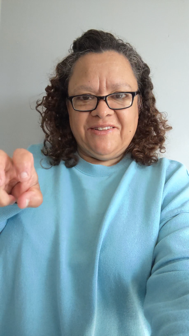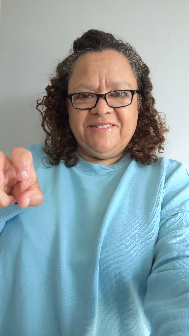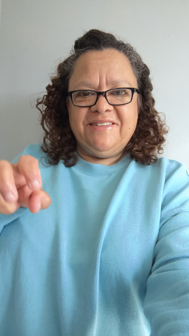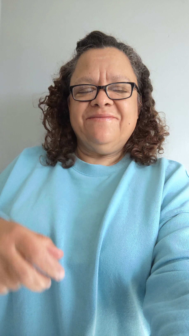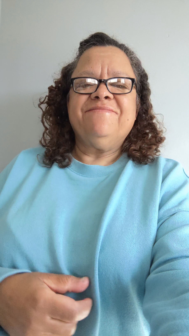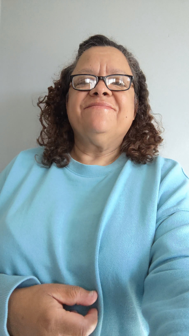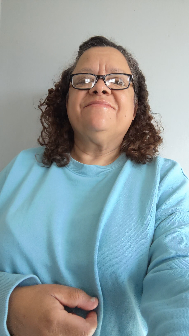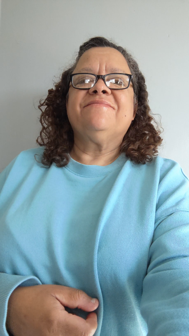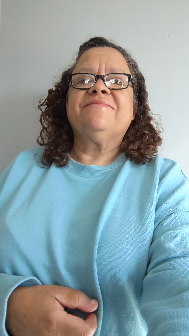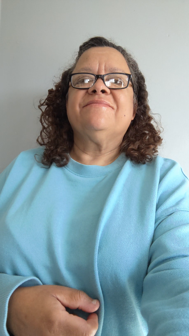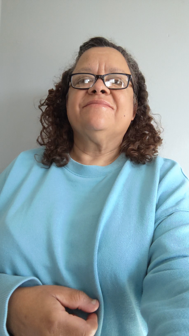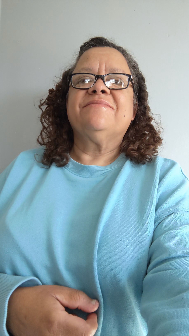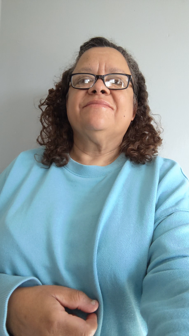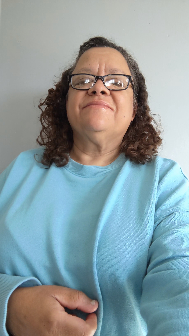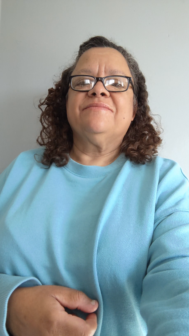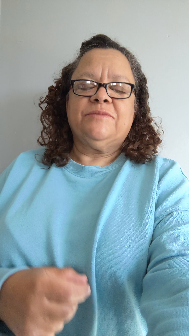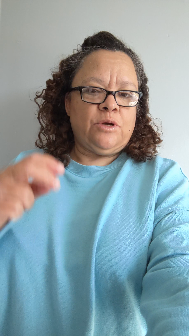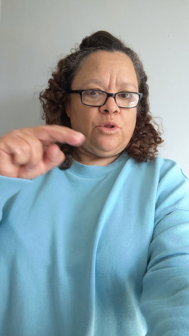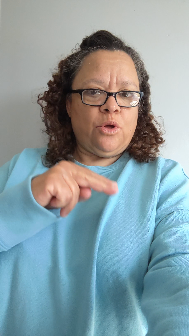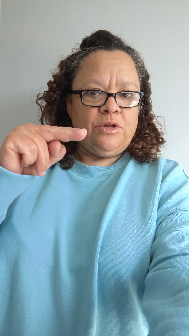nurse